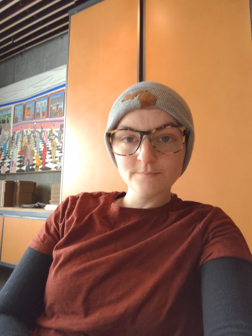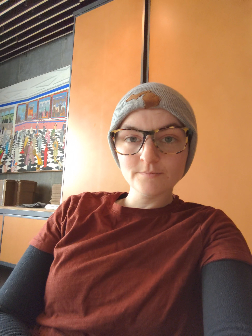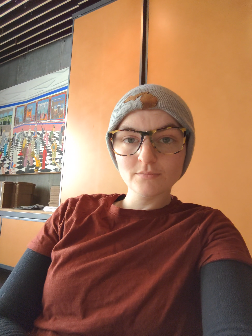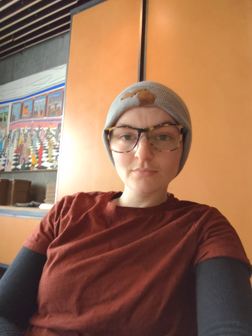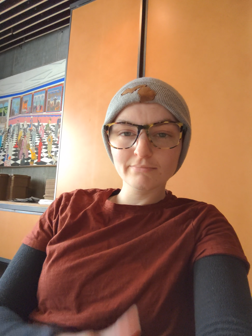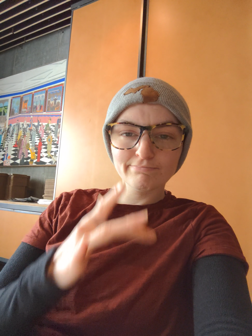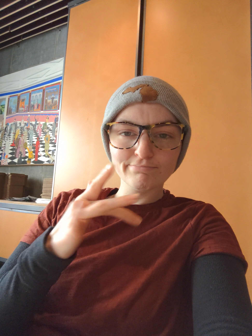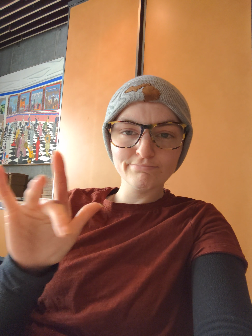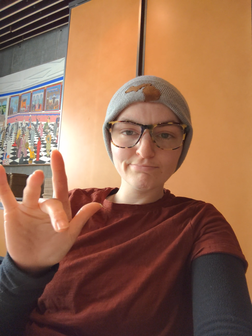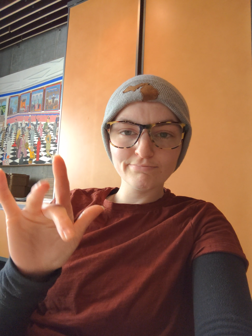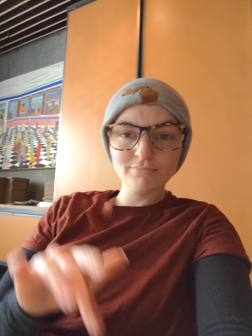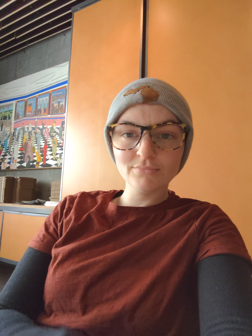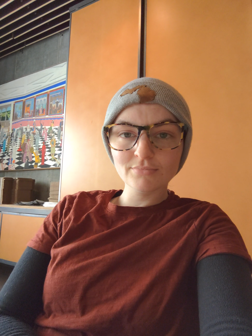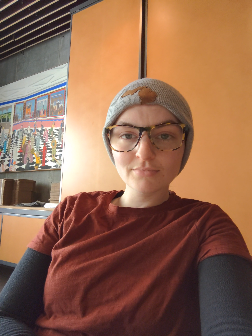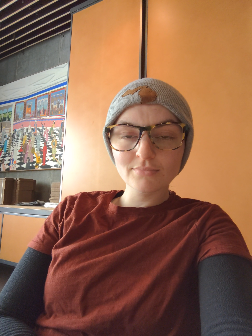empty